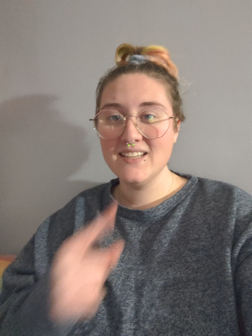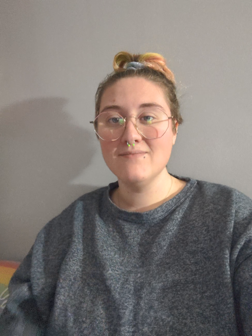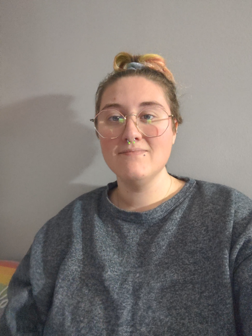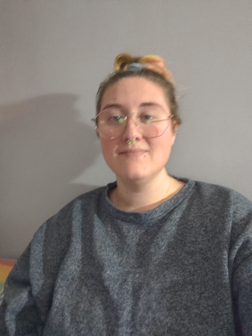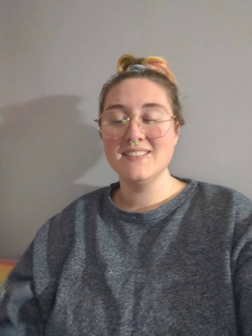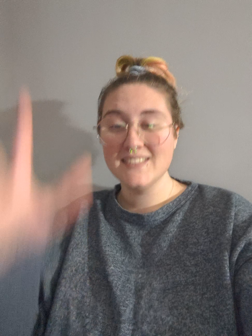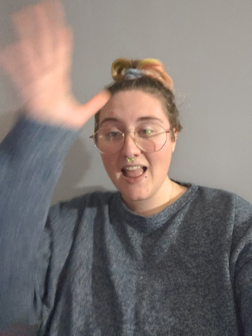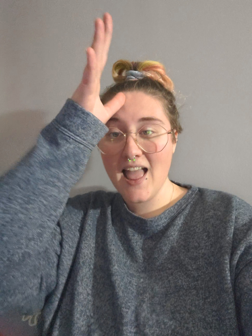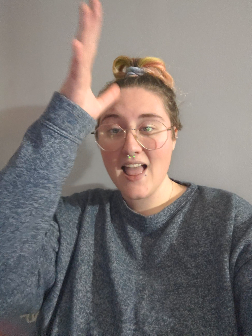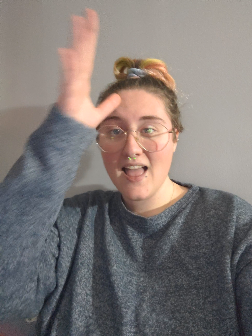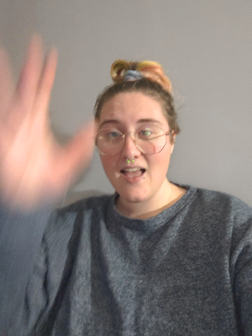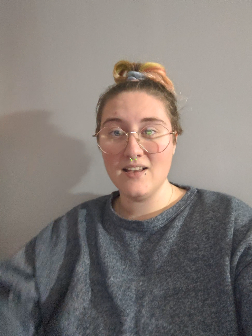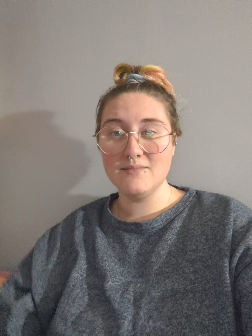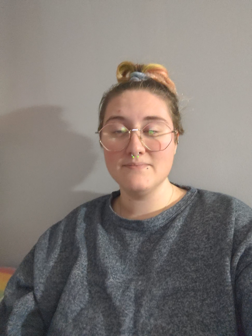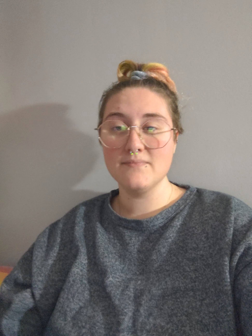dad